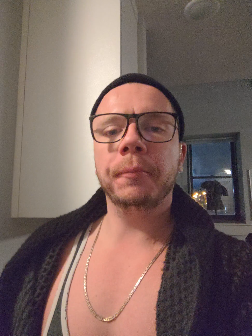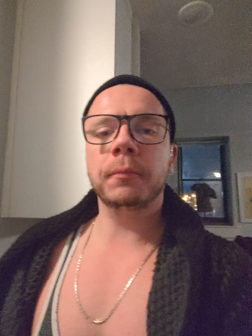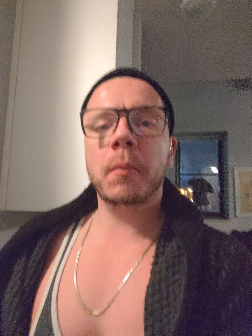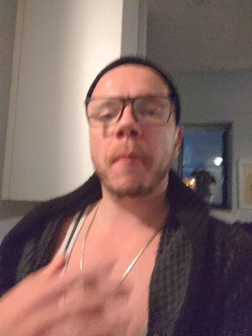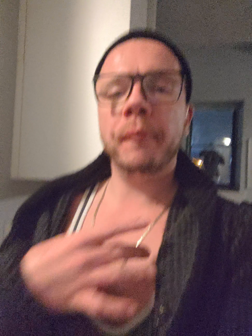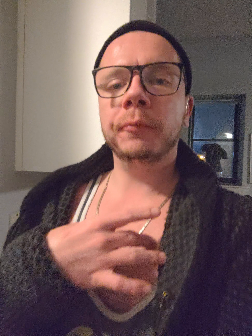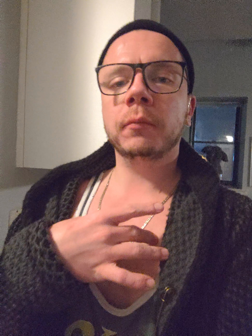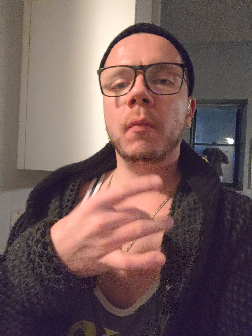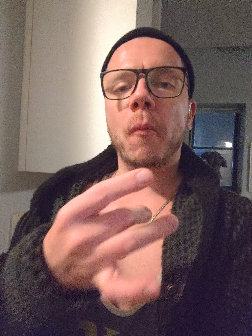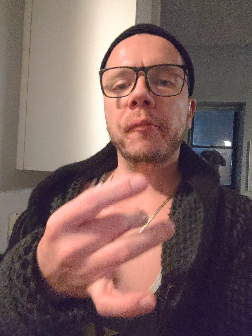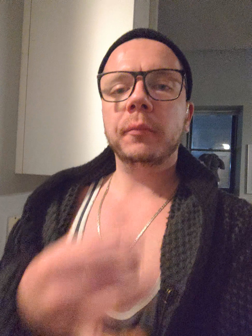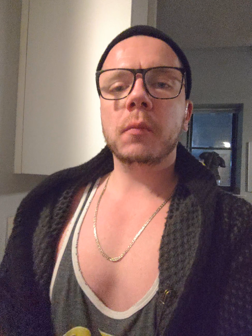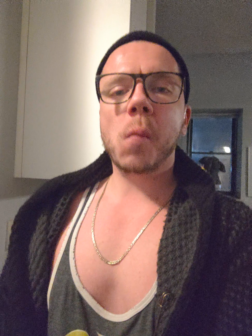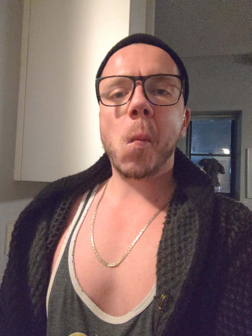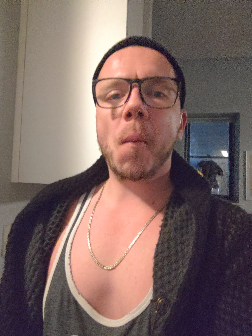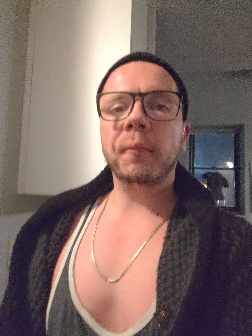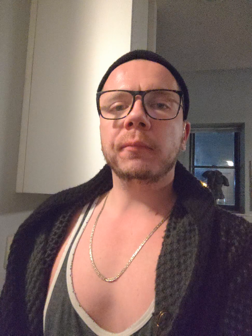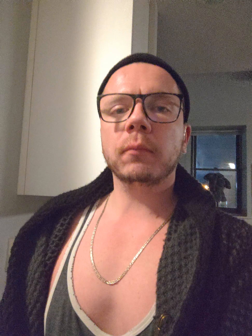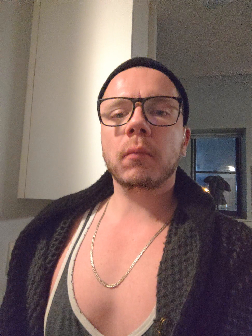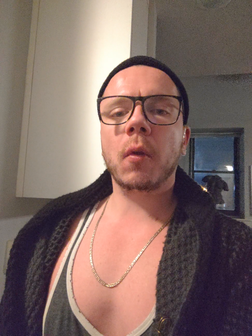like